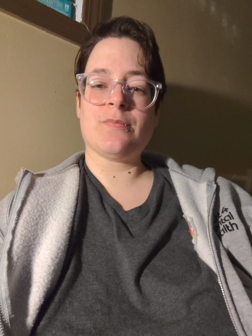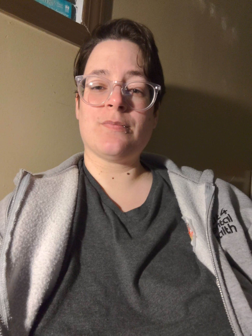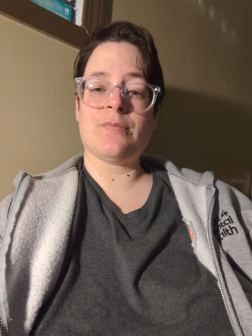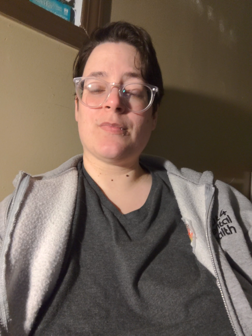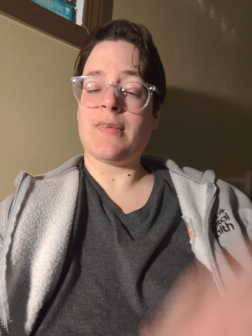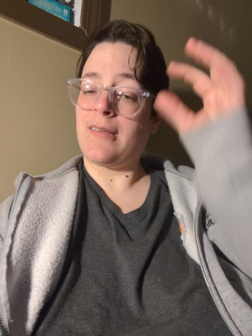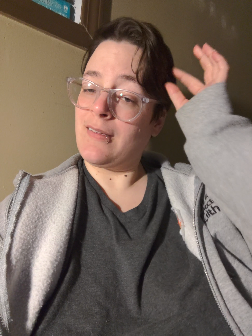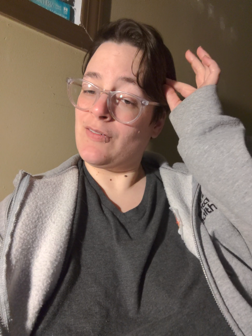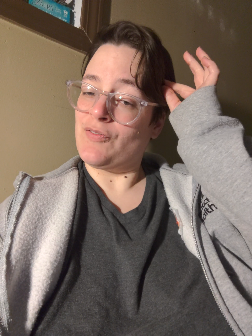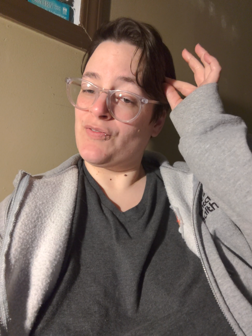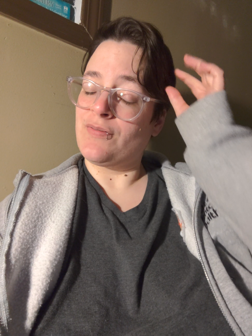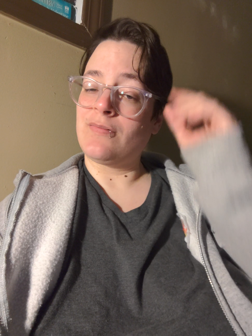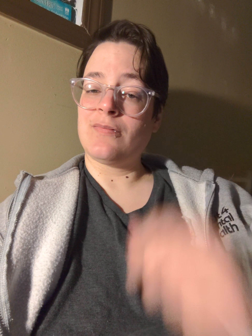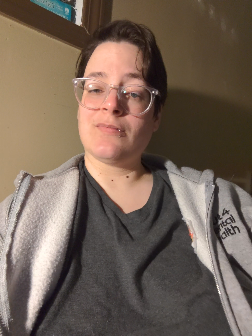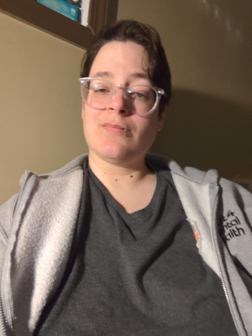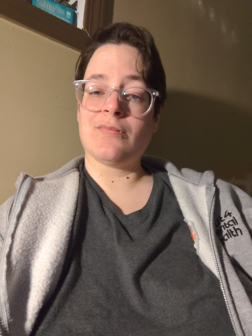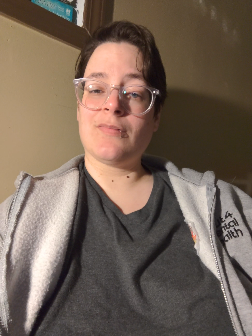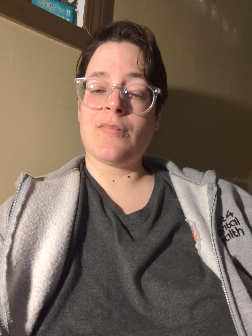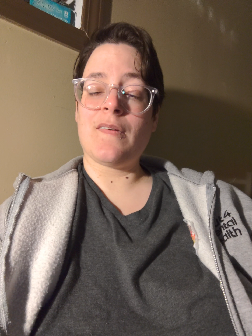hair